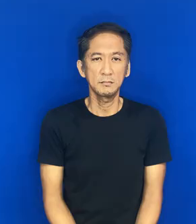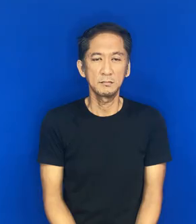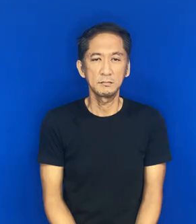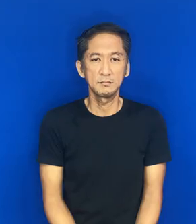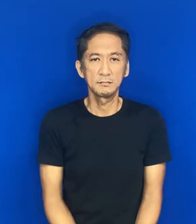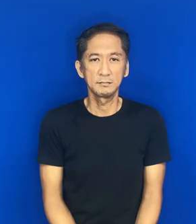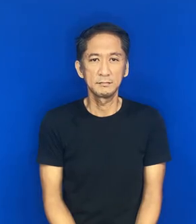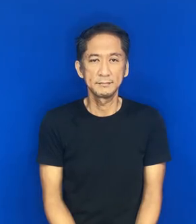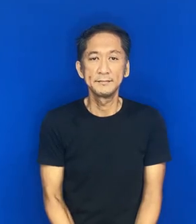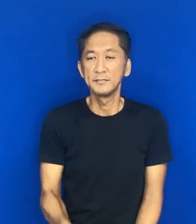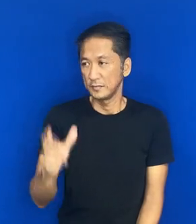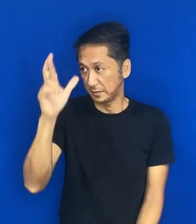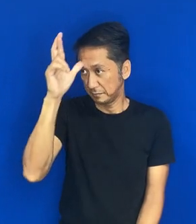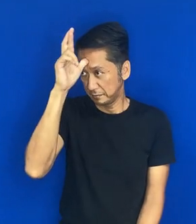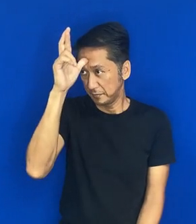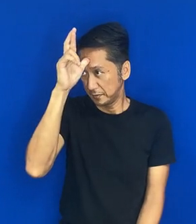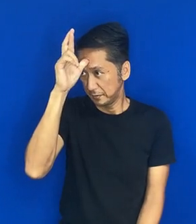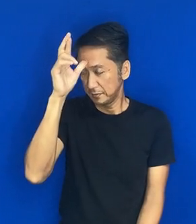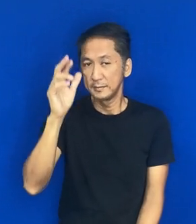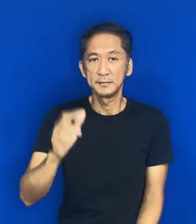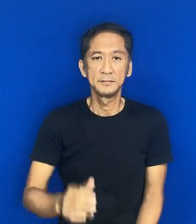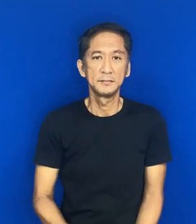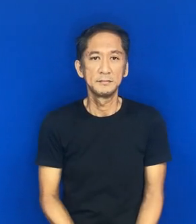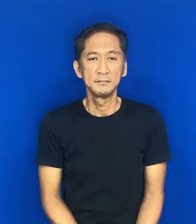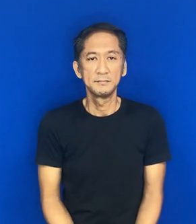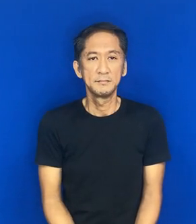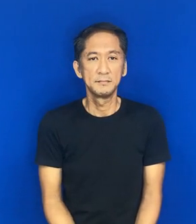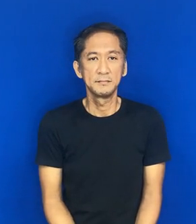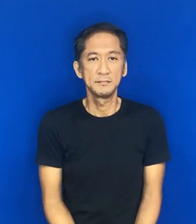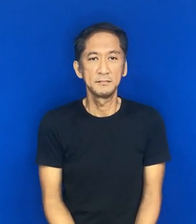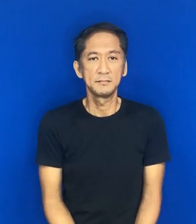chicken